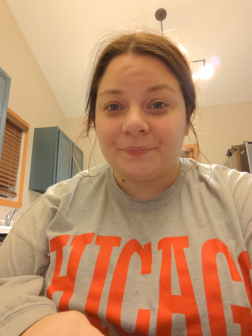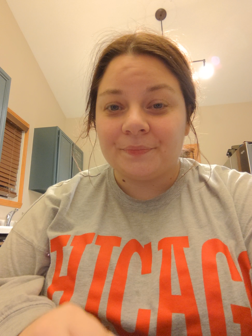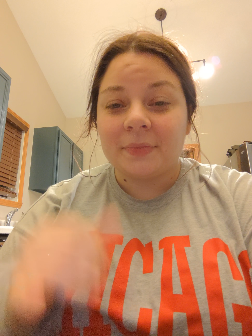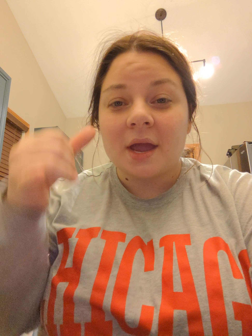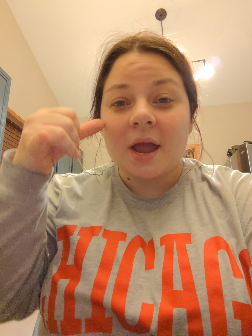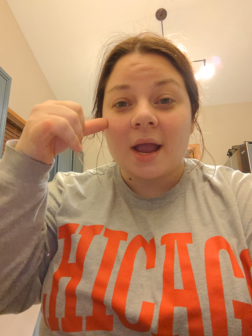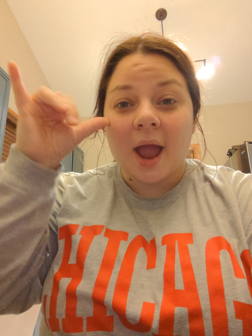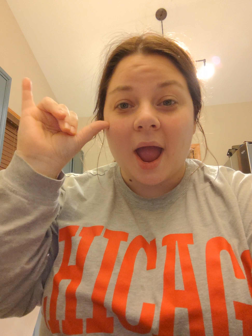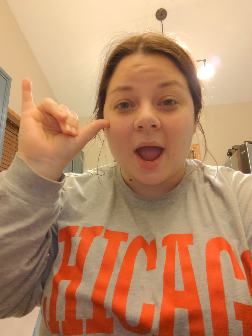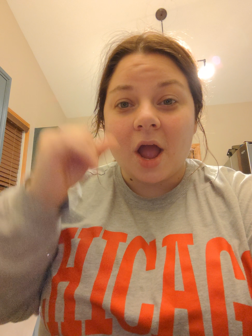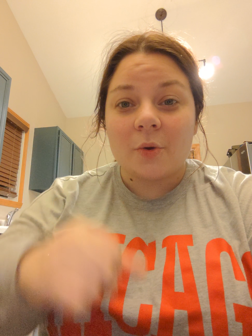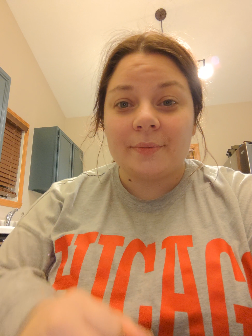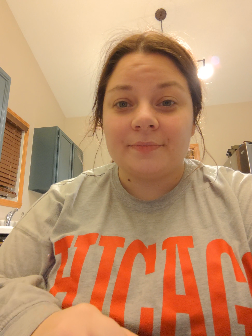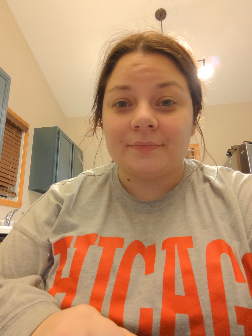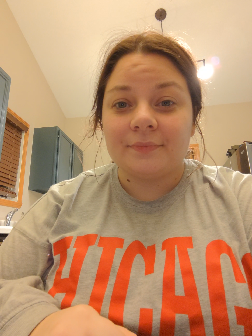cow